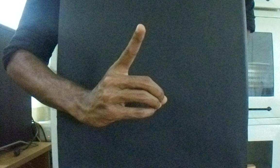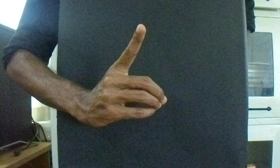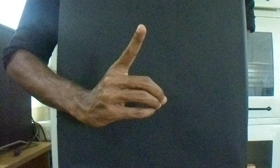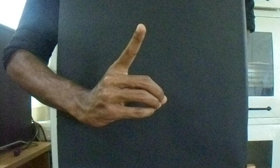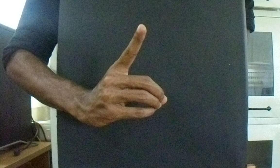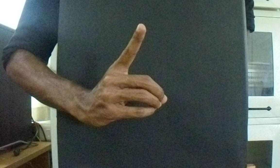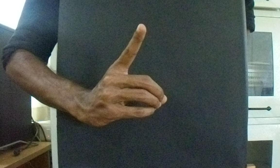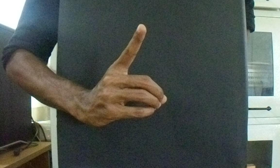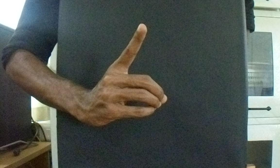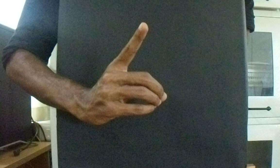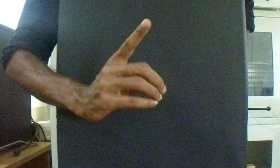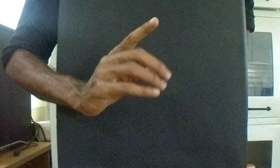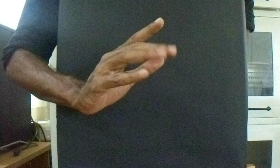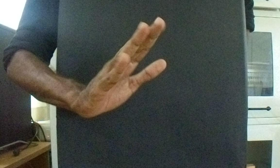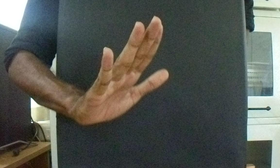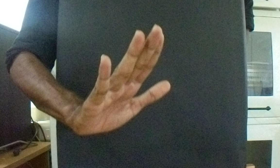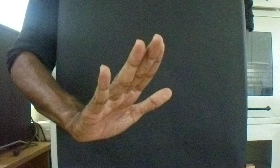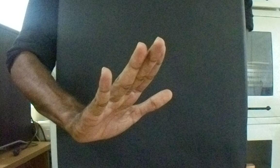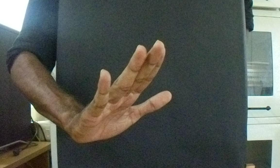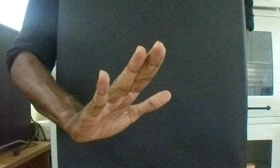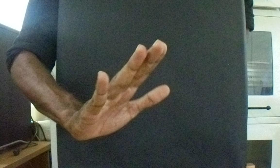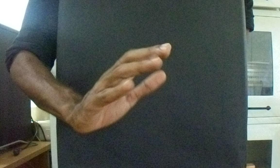hot